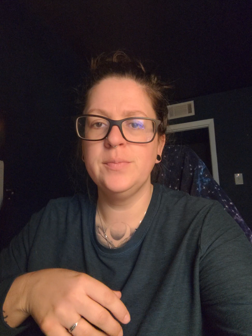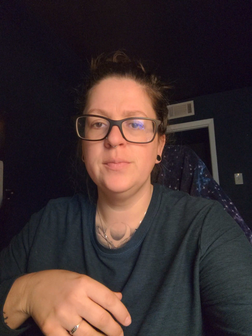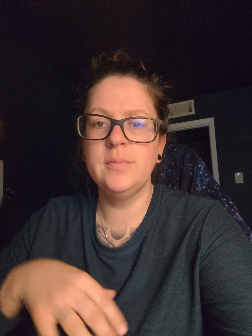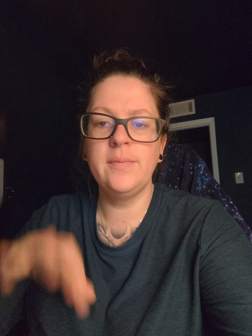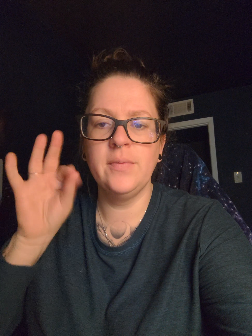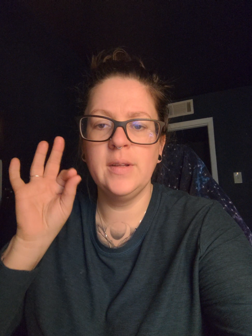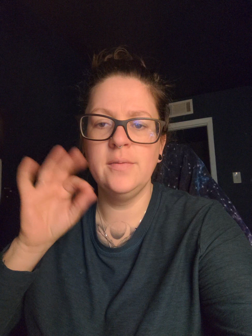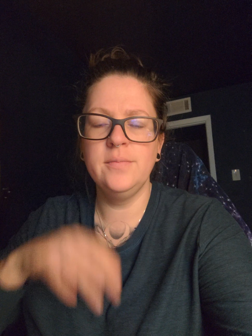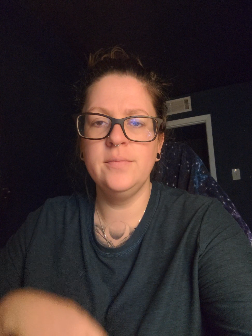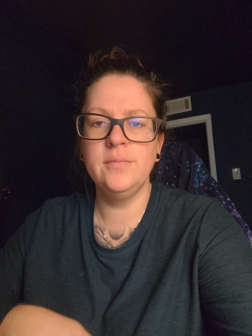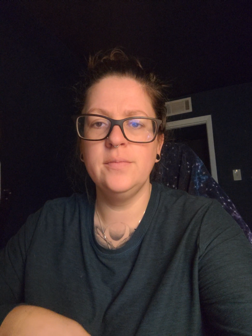find